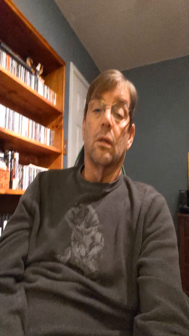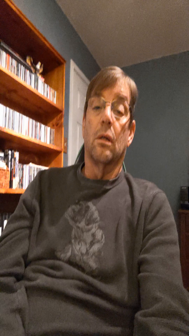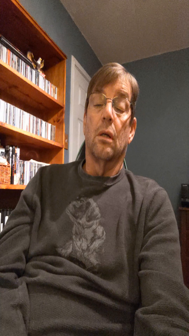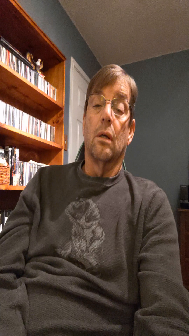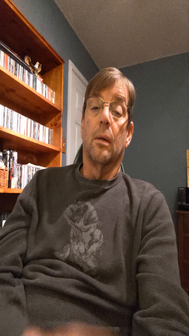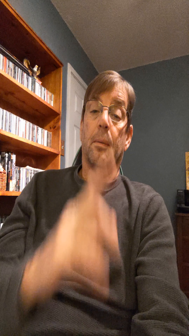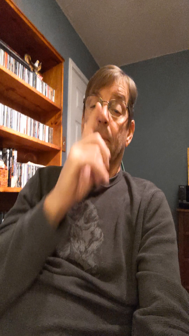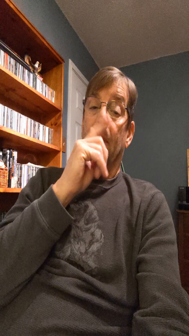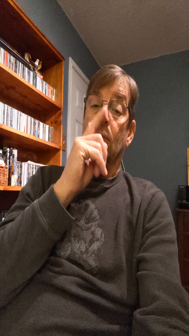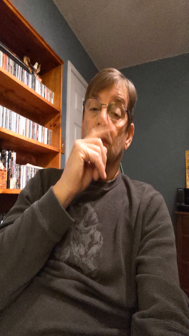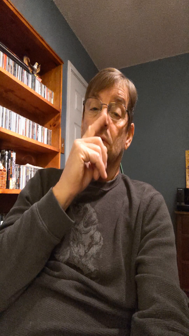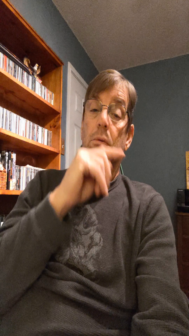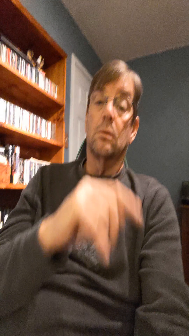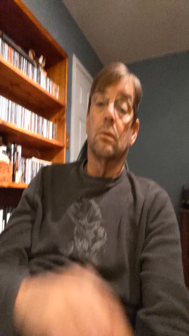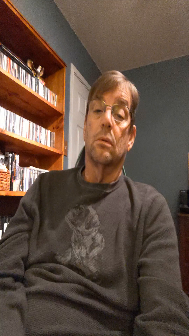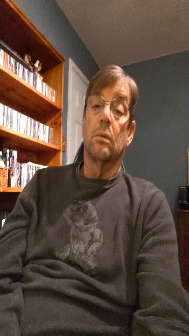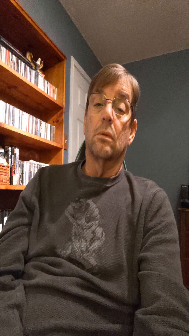mouse